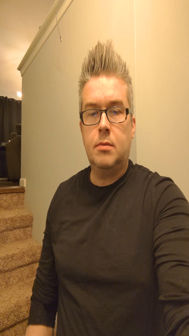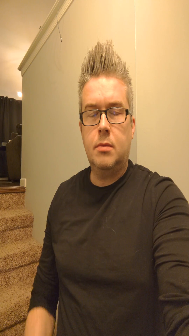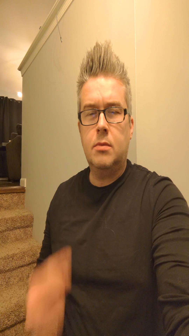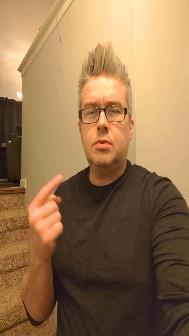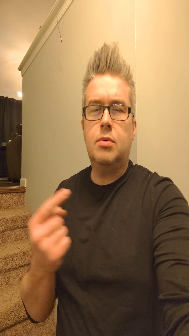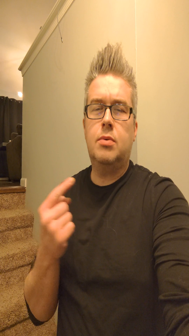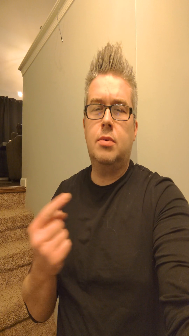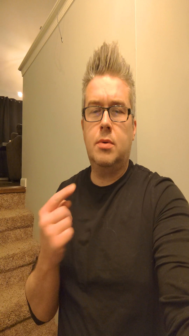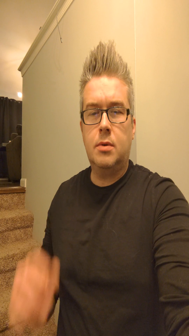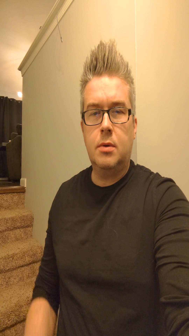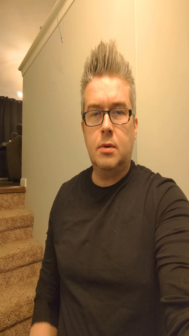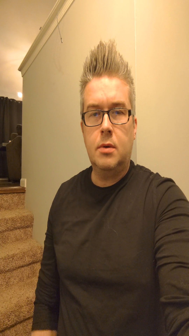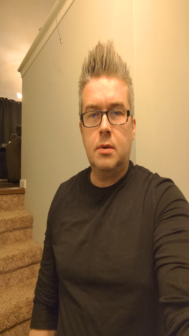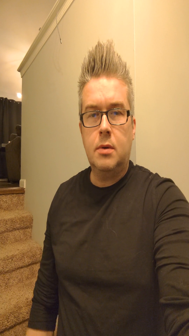owie